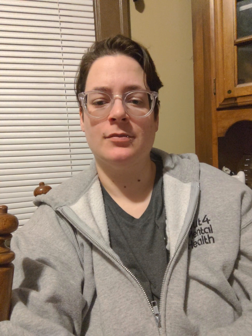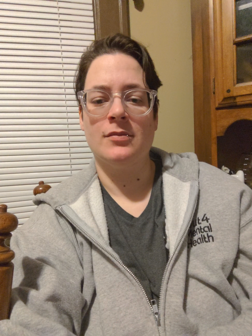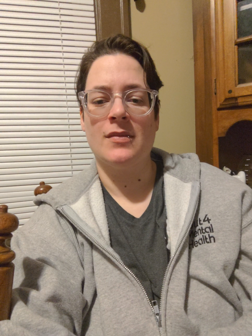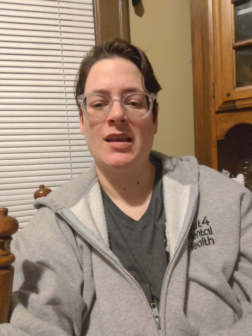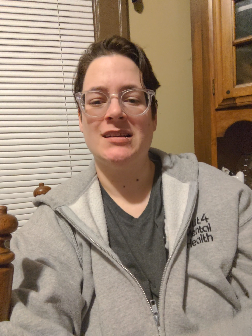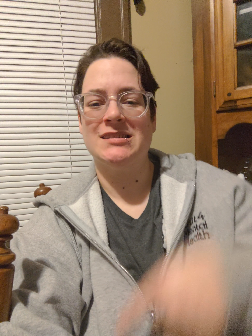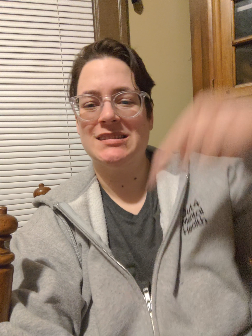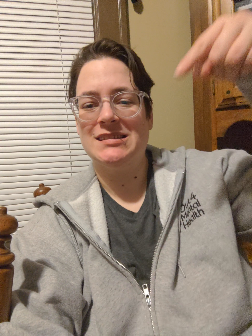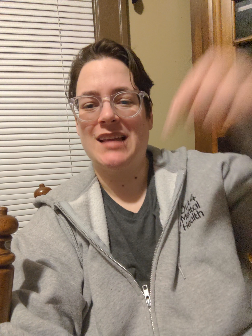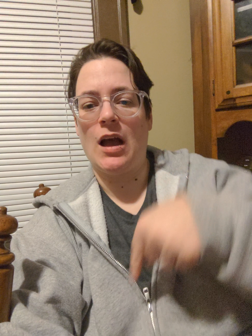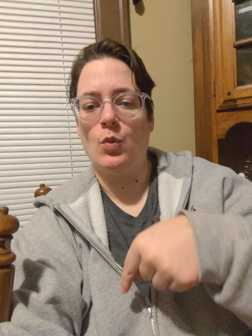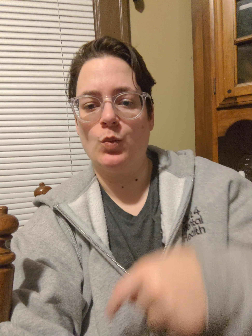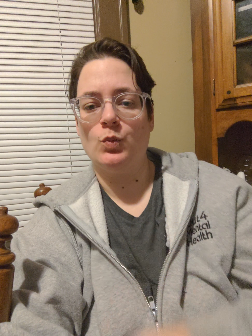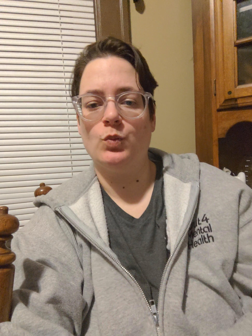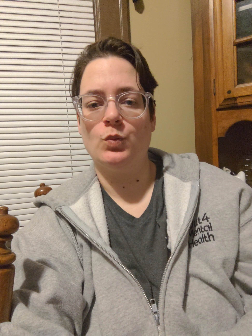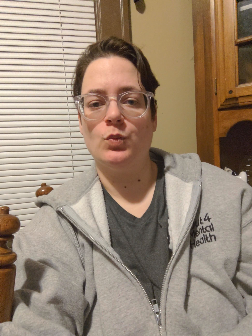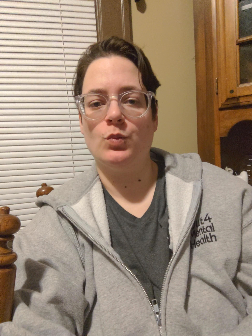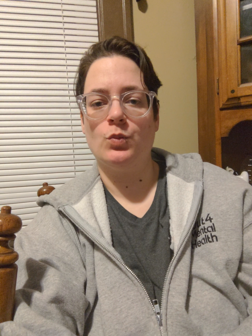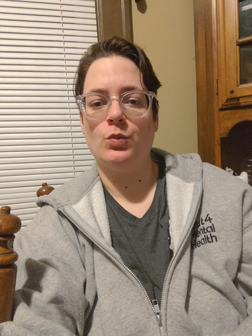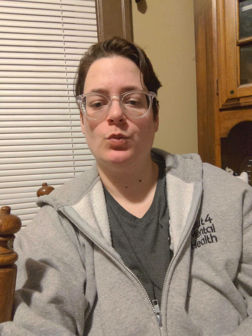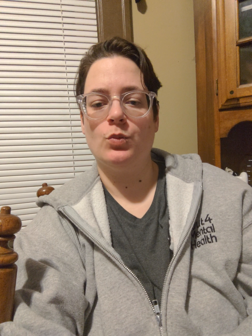down